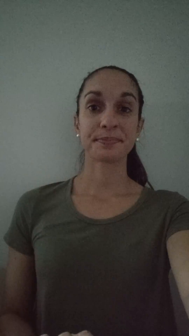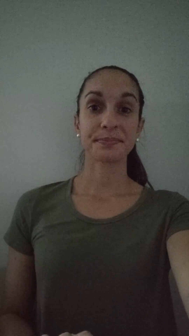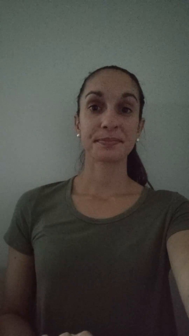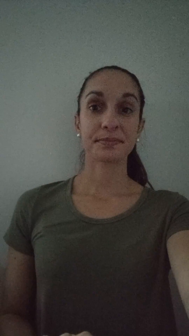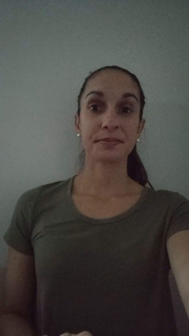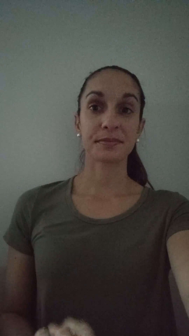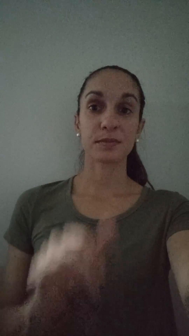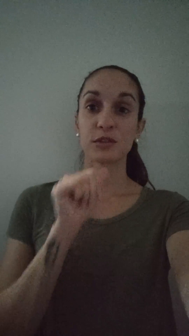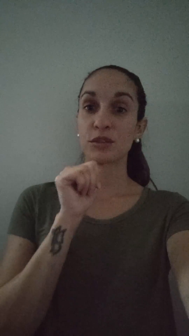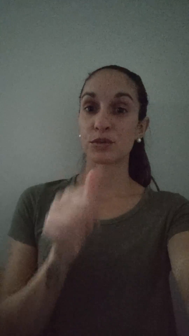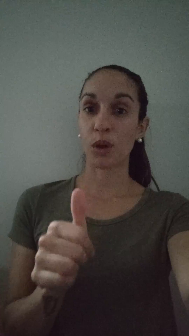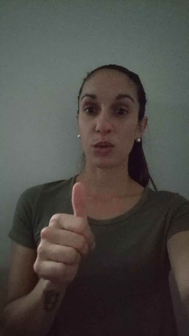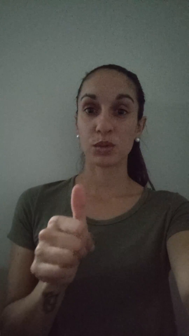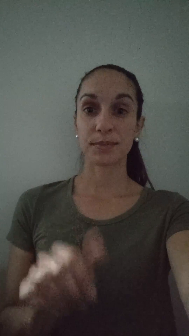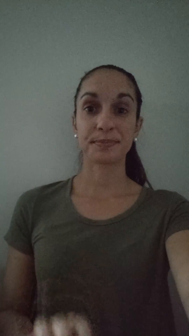don't